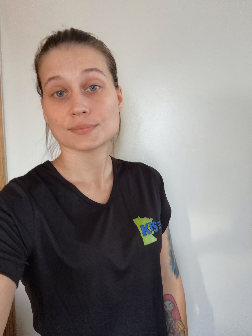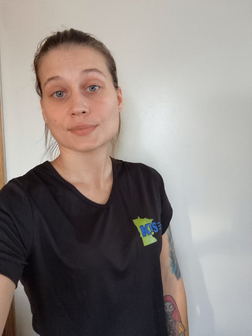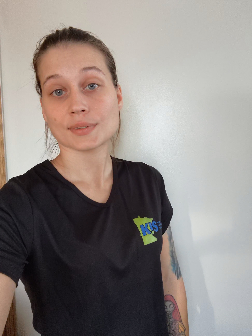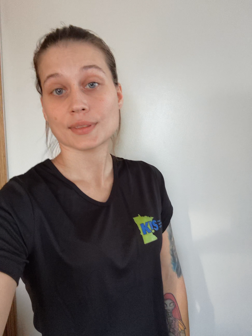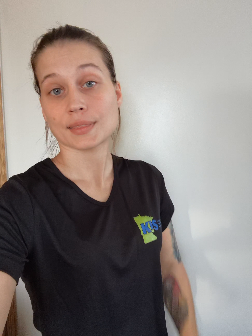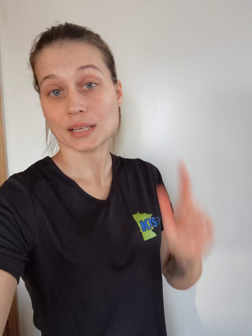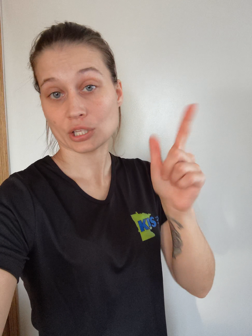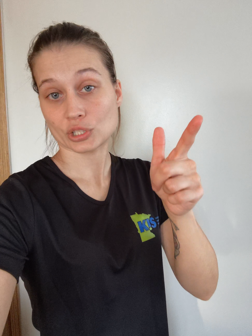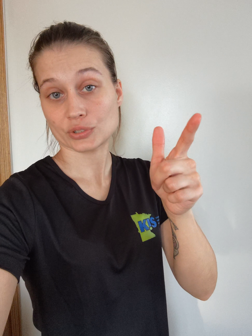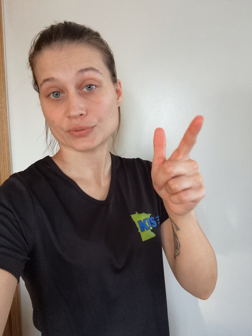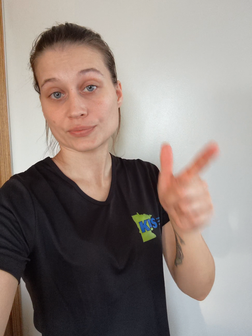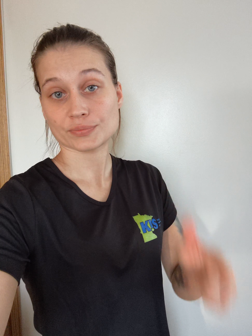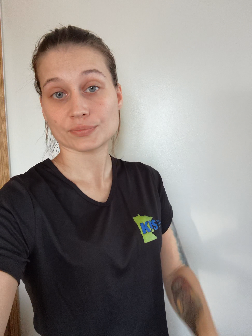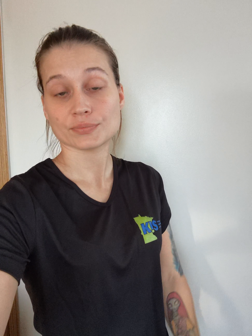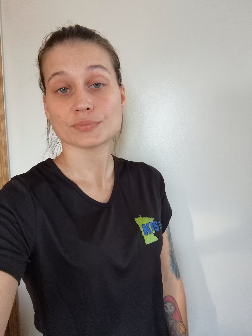later